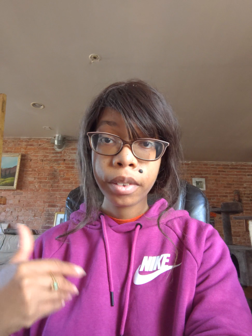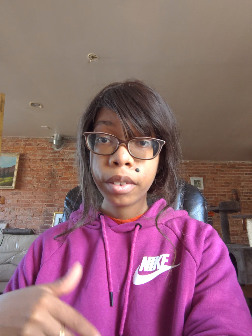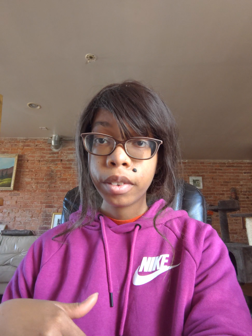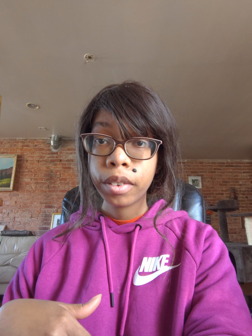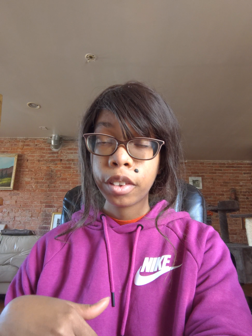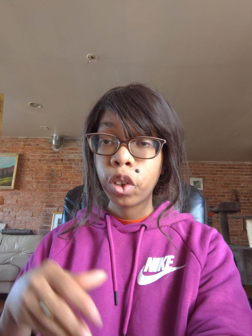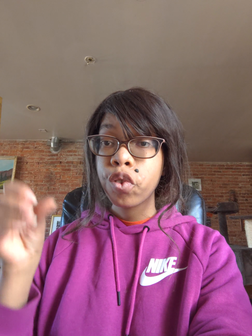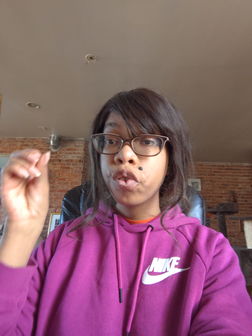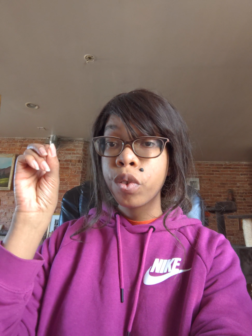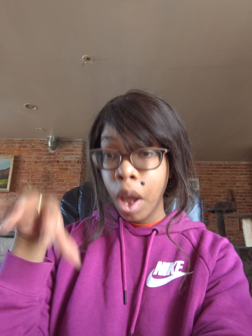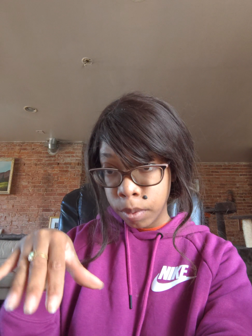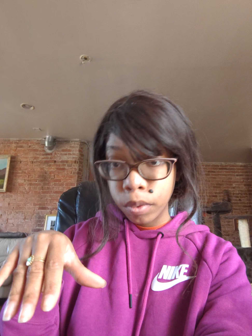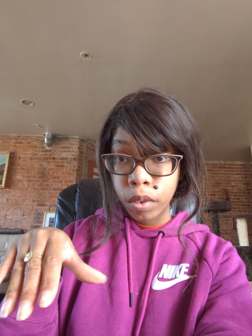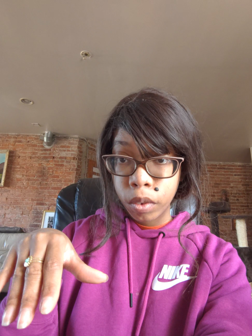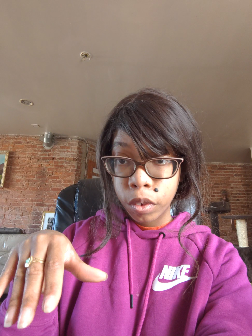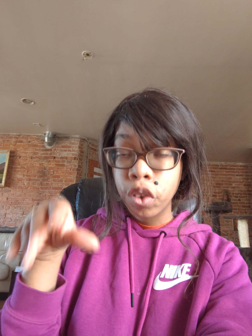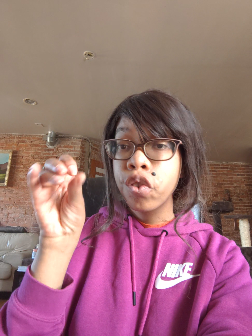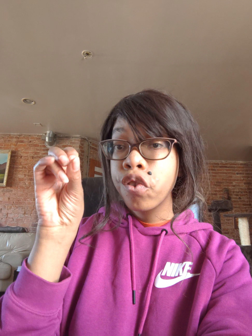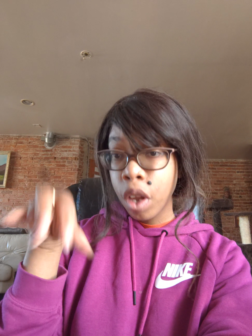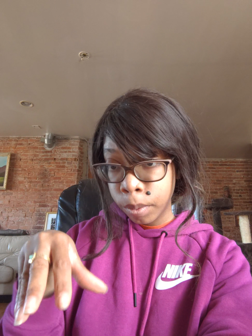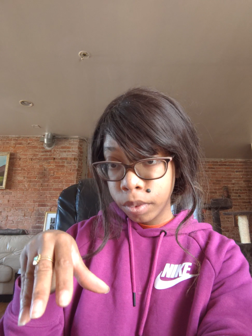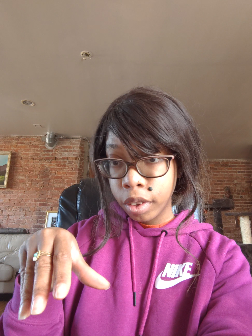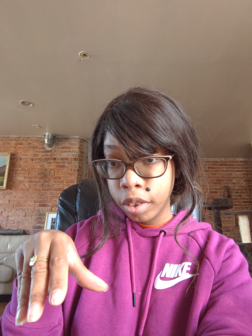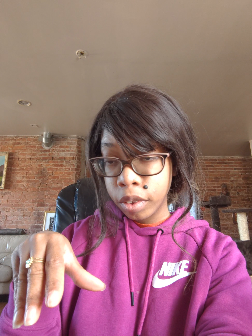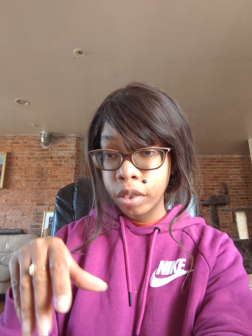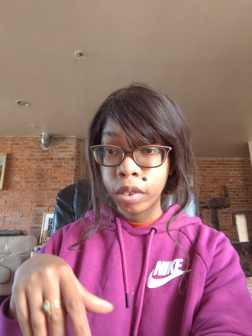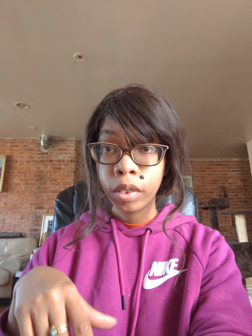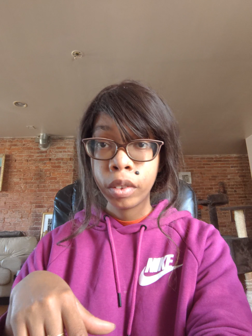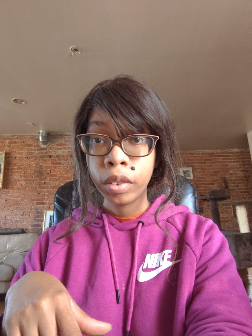drop